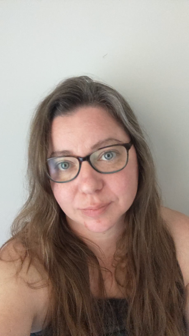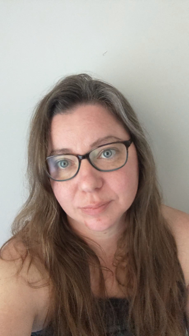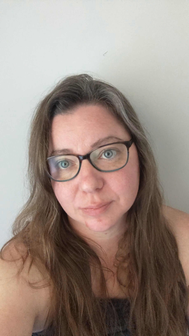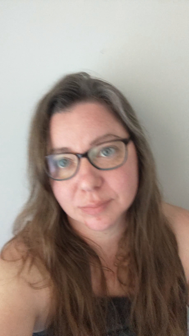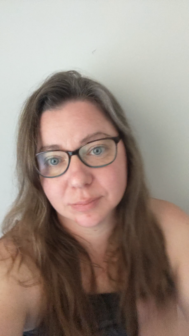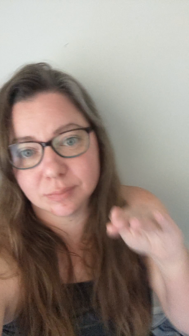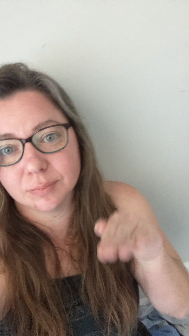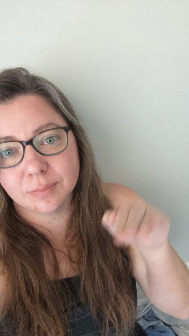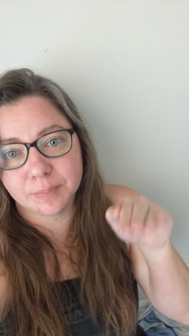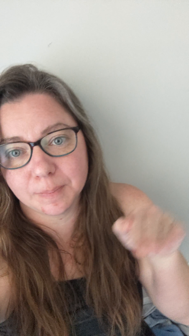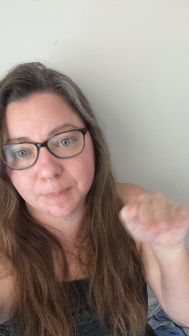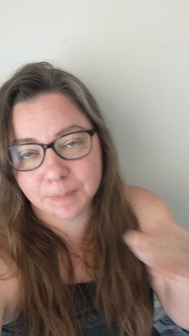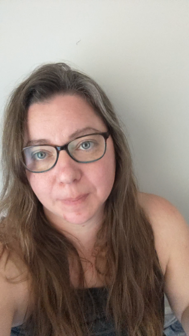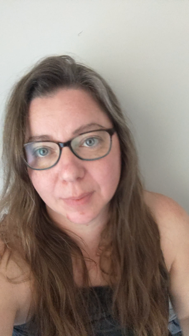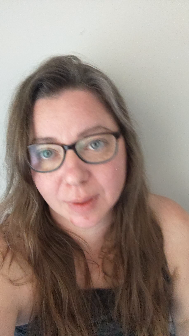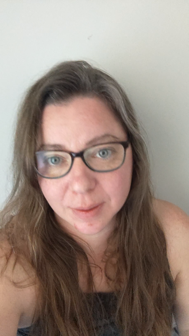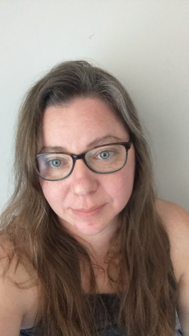penguin